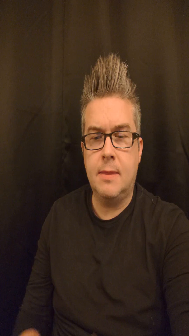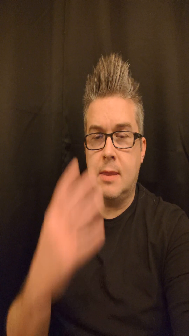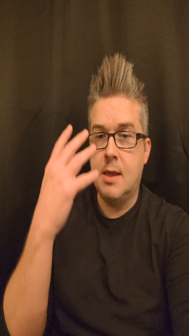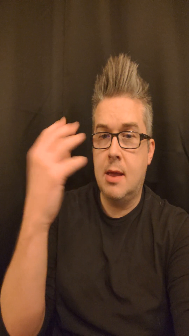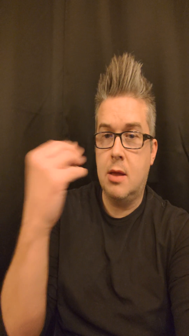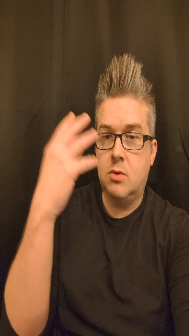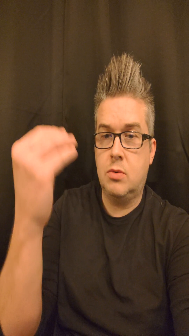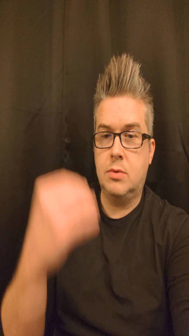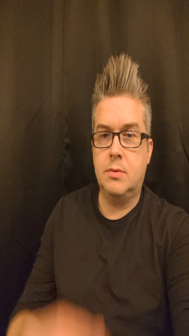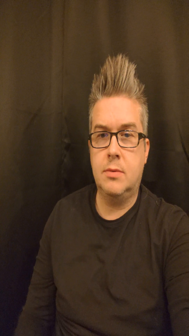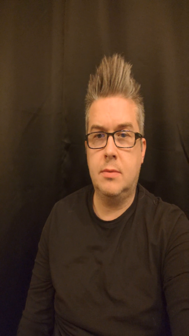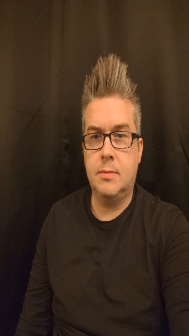outside